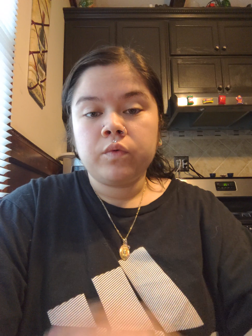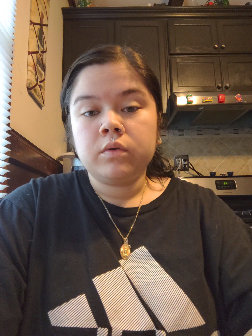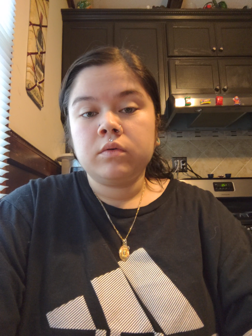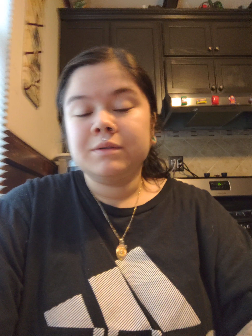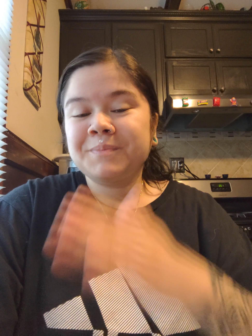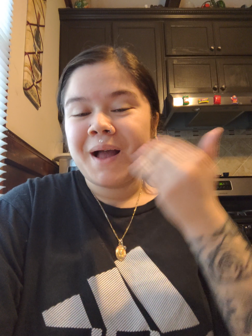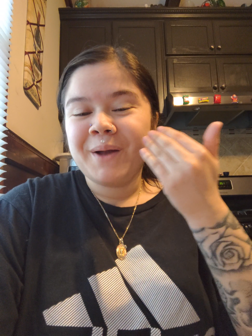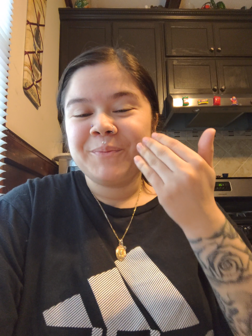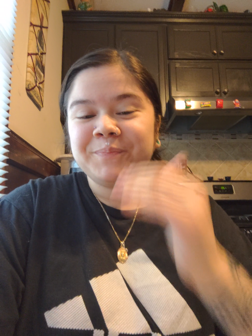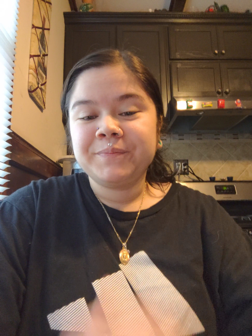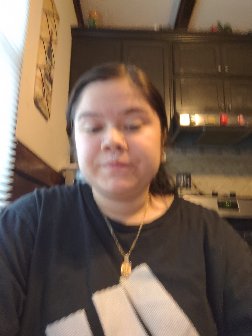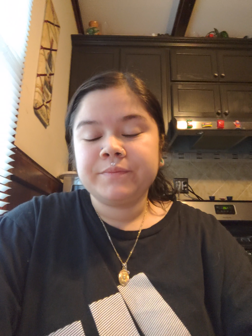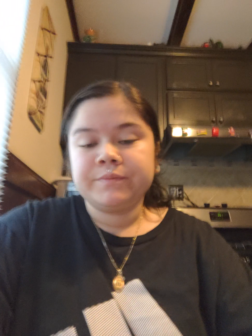smile